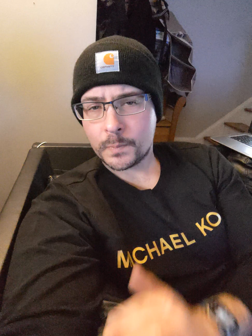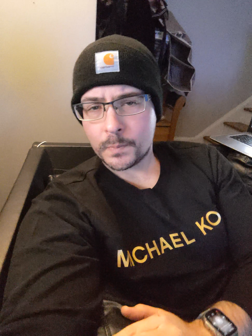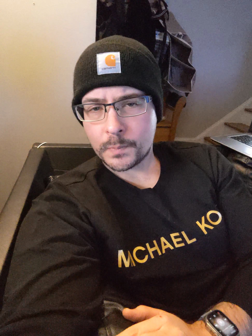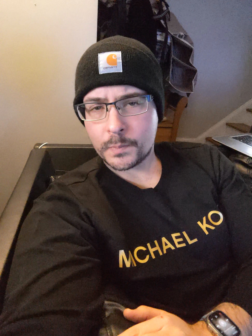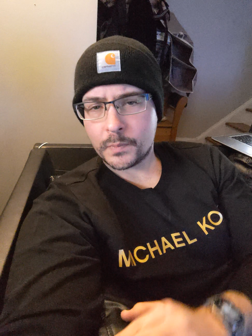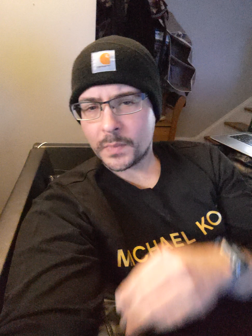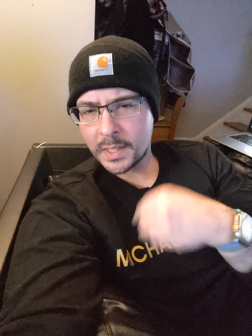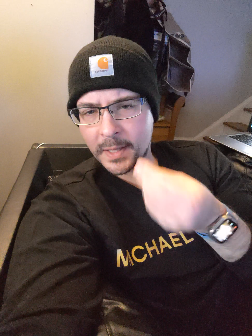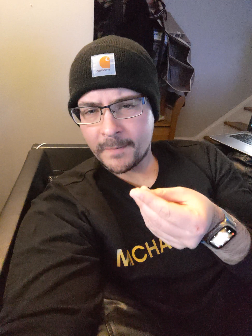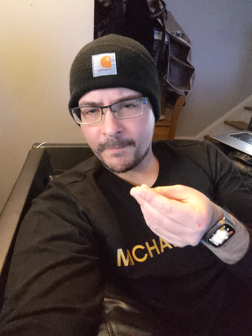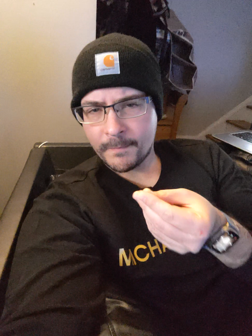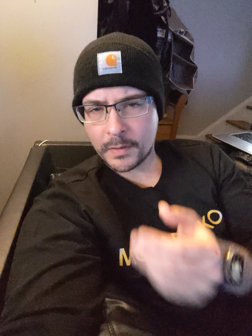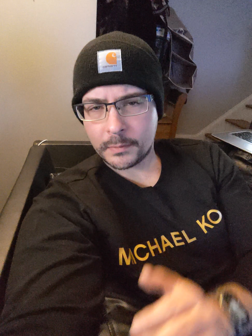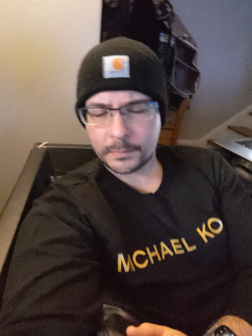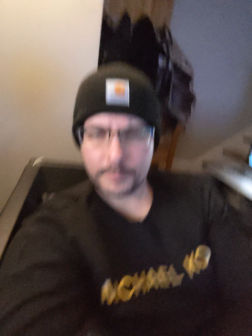give